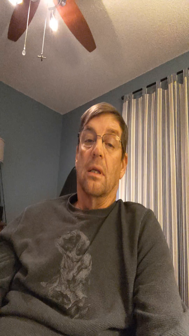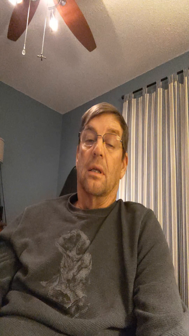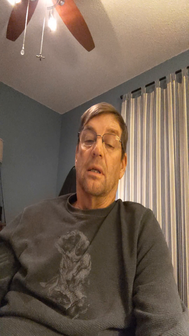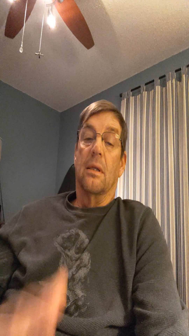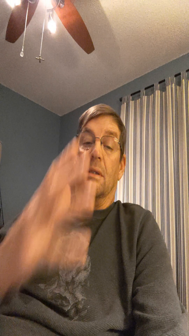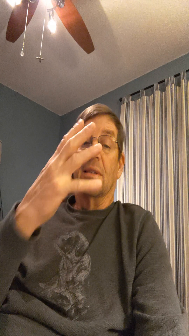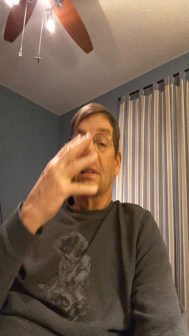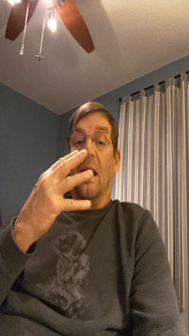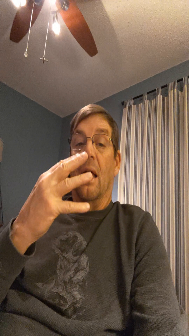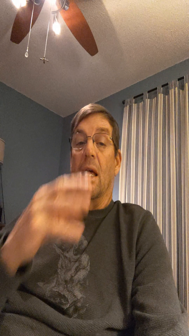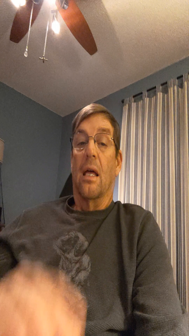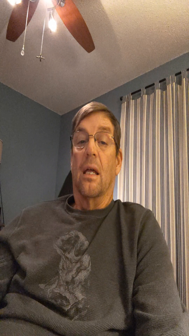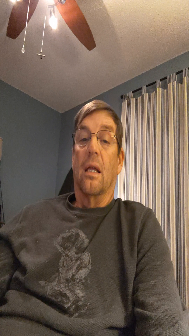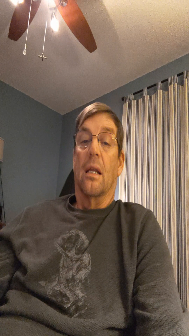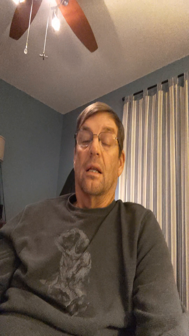sad